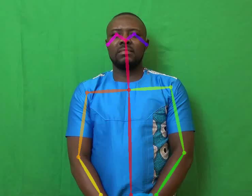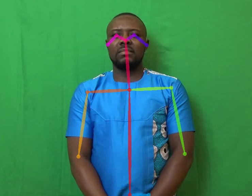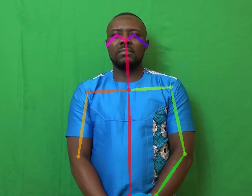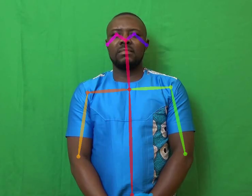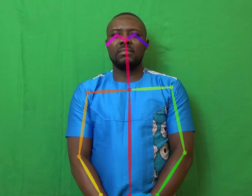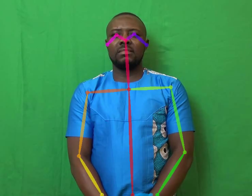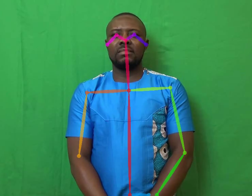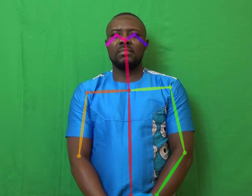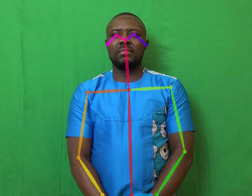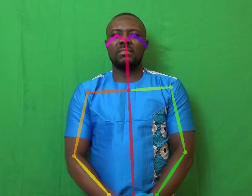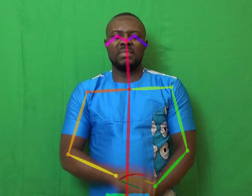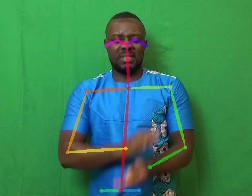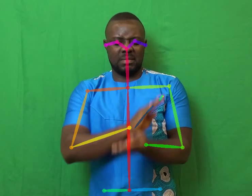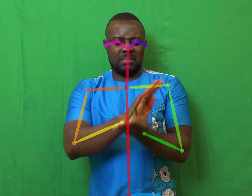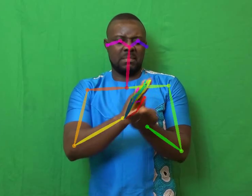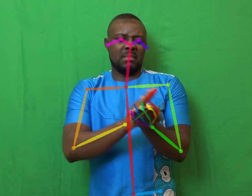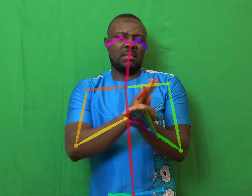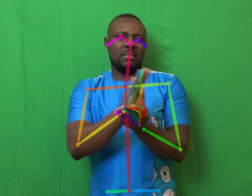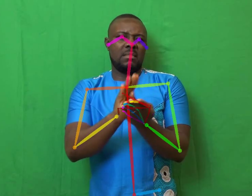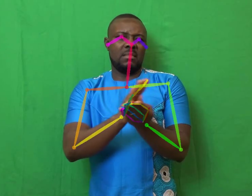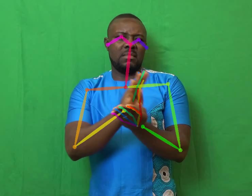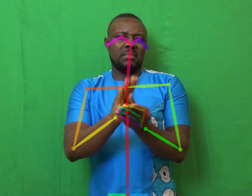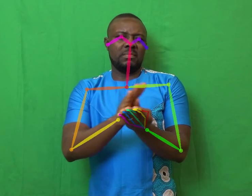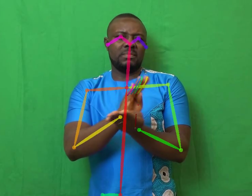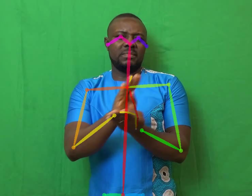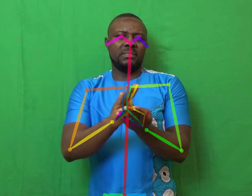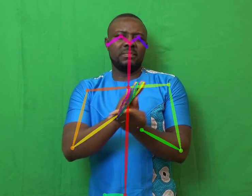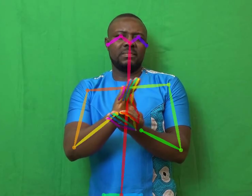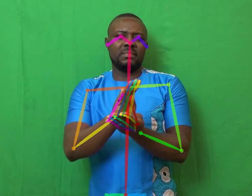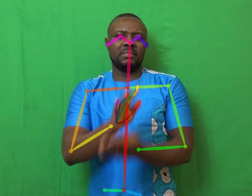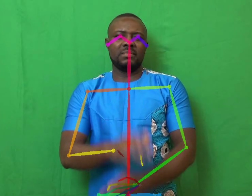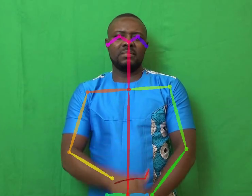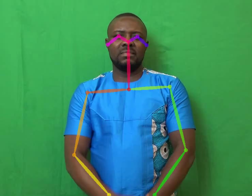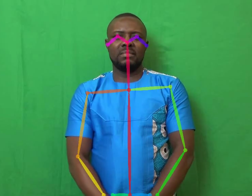brown